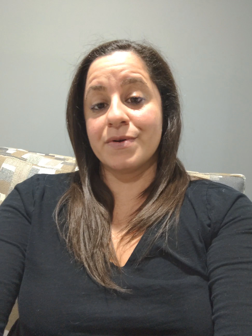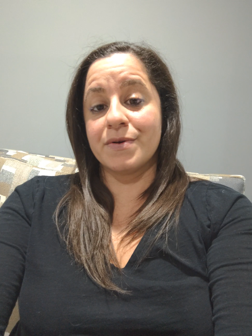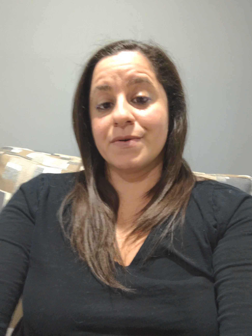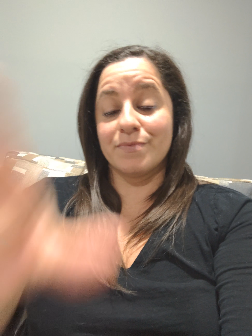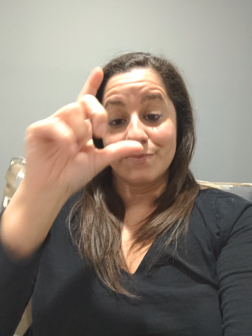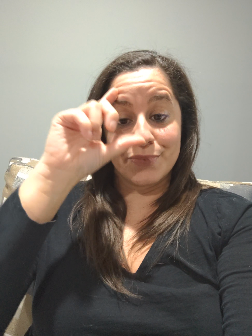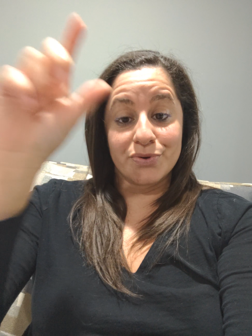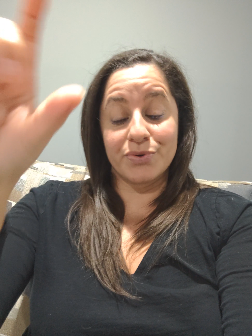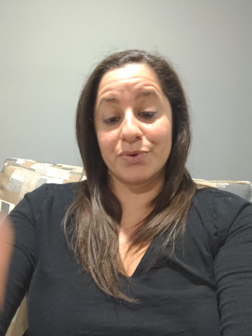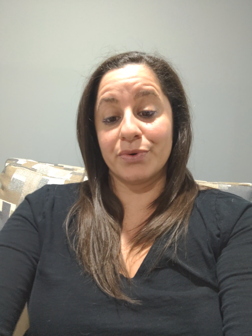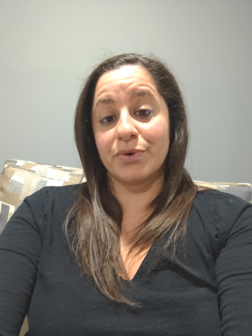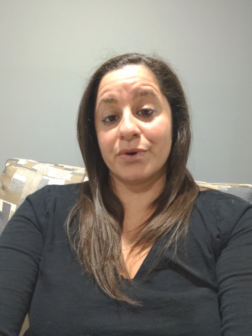moon